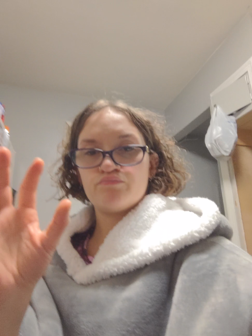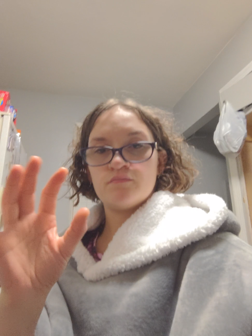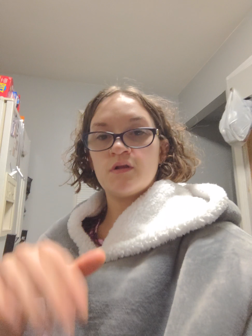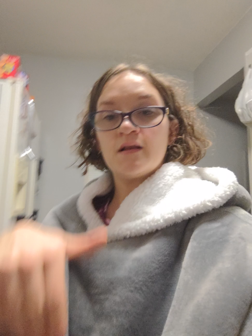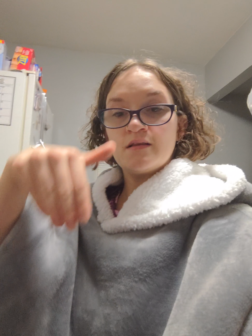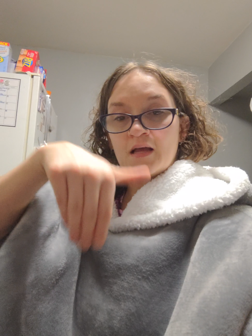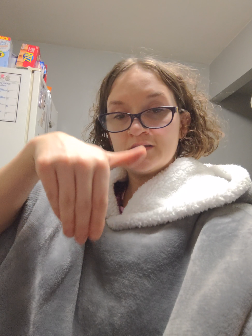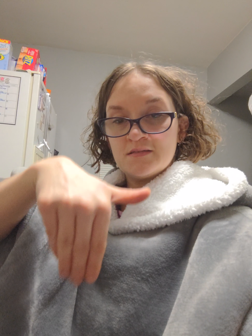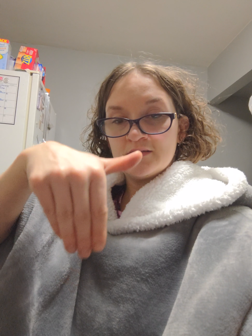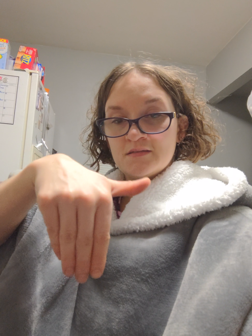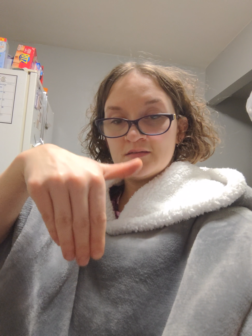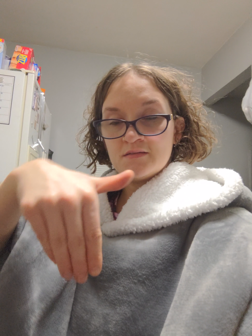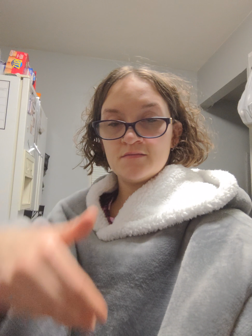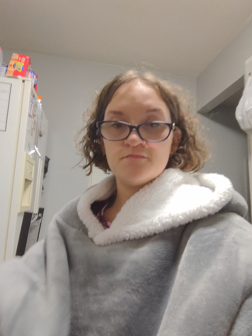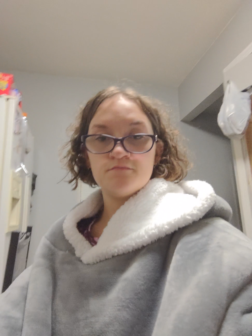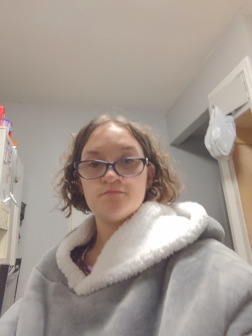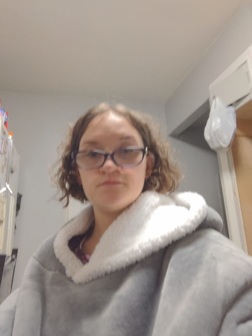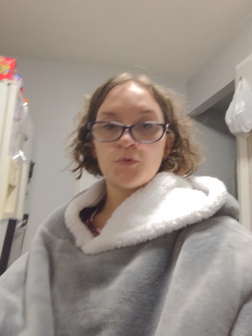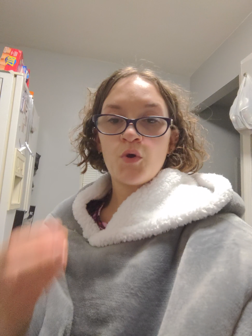night